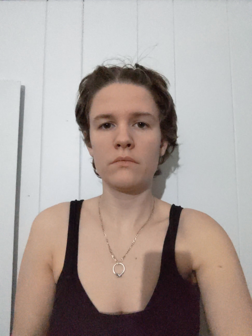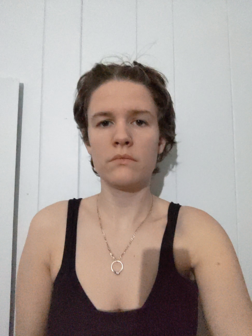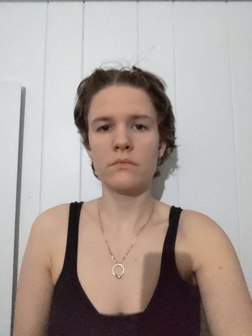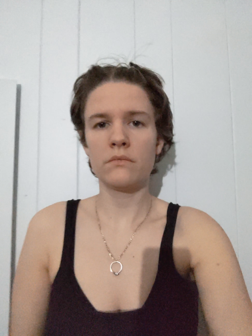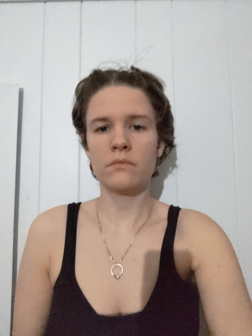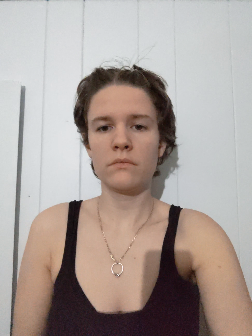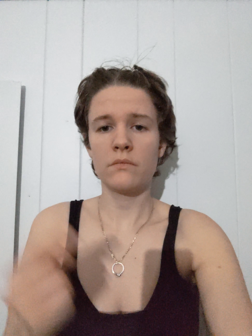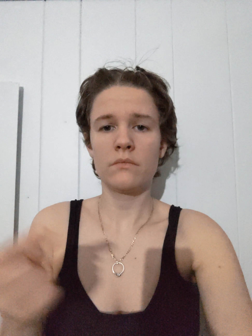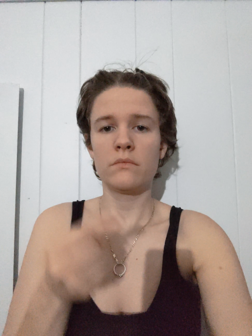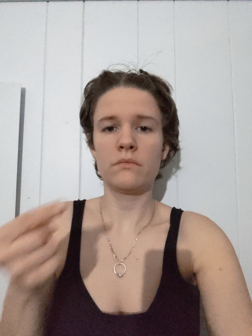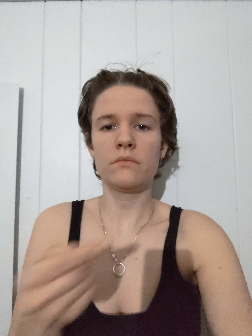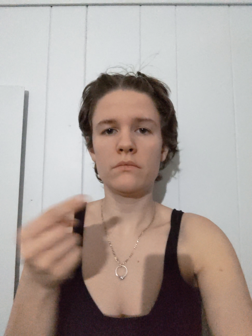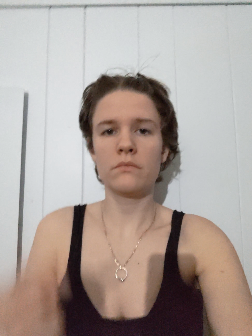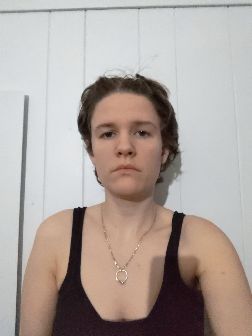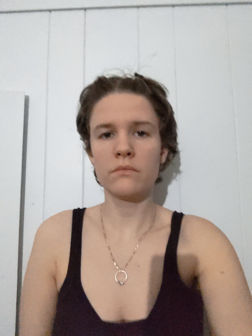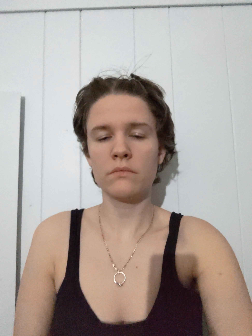owie